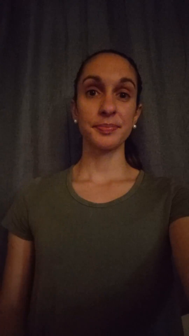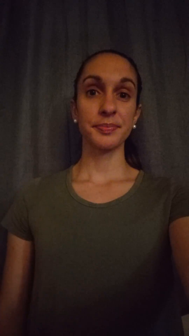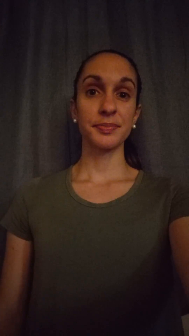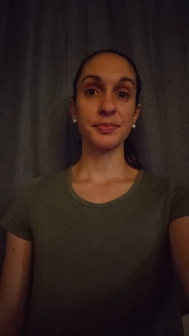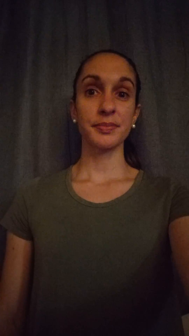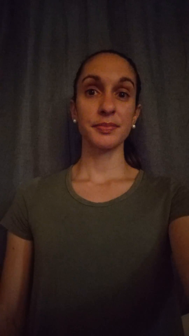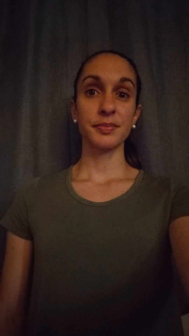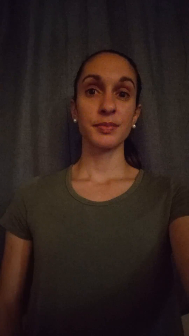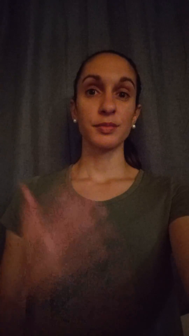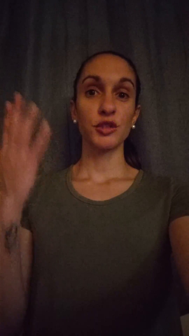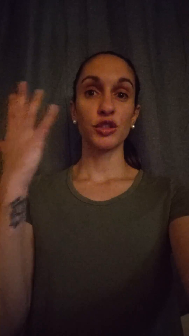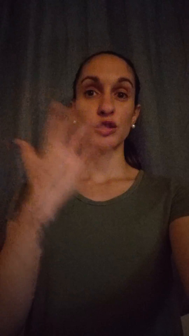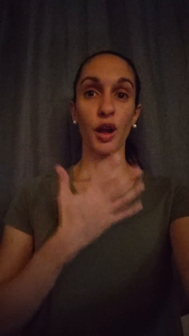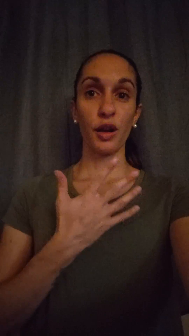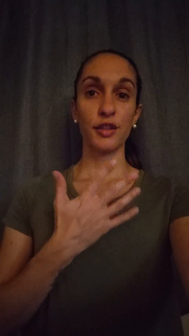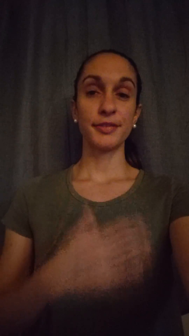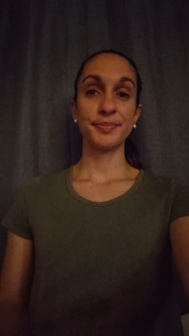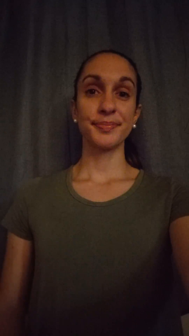dark